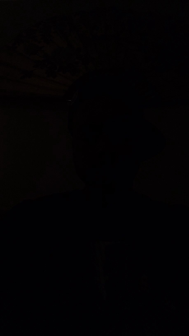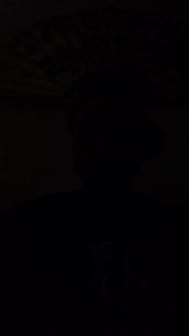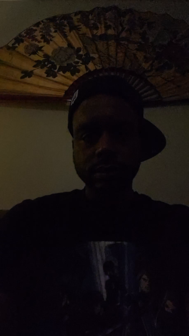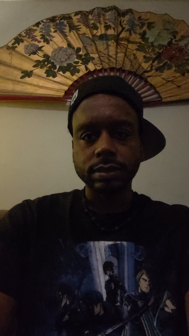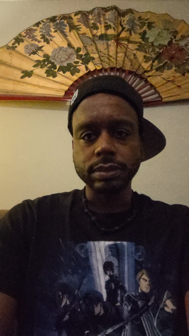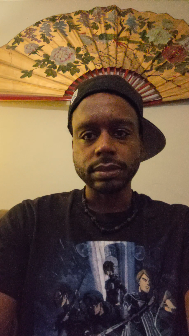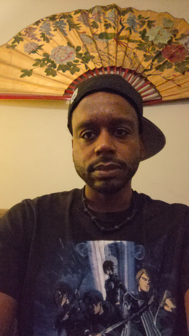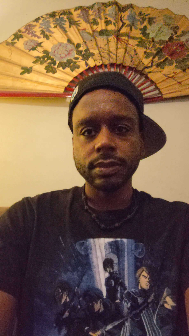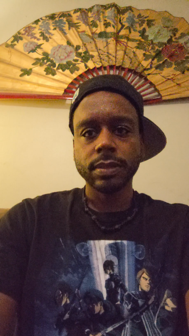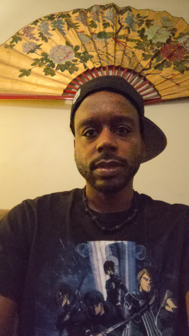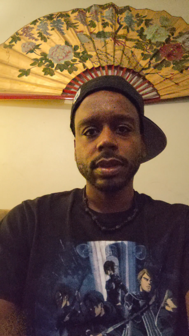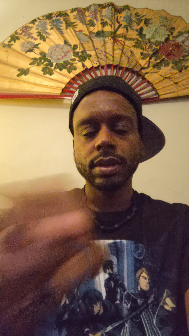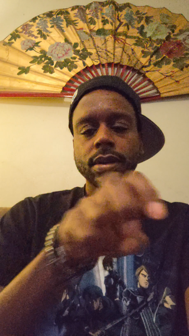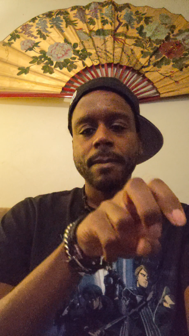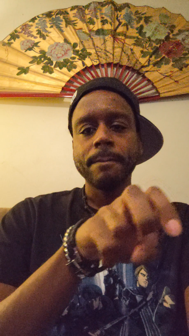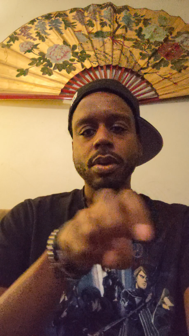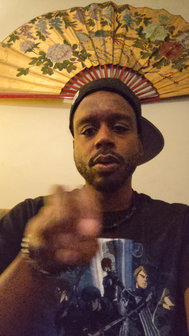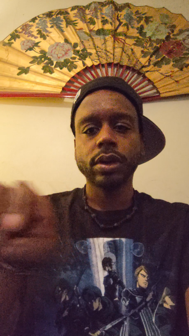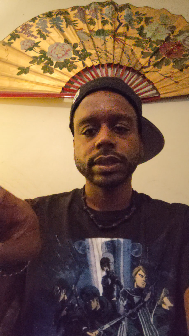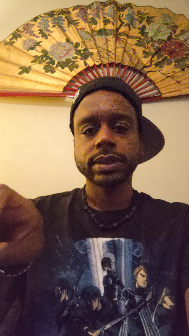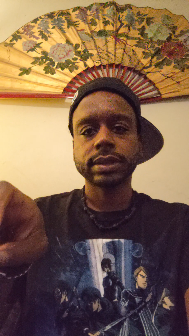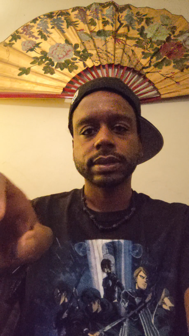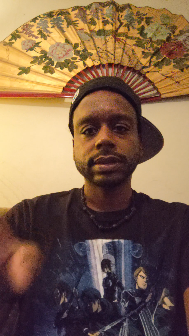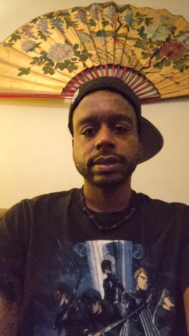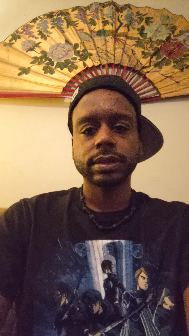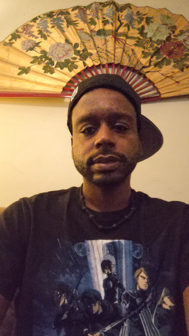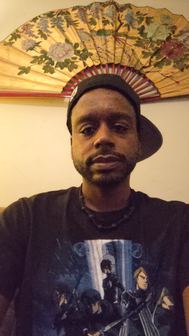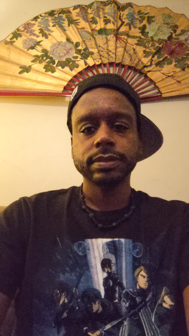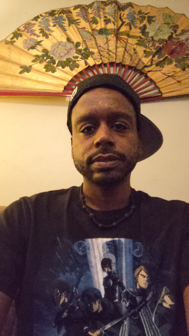porch